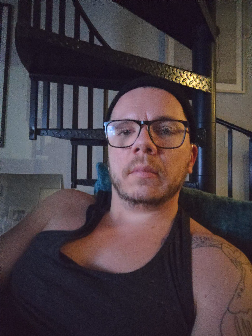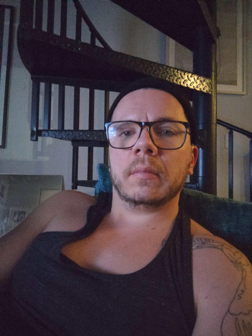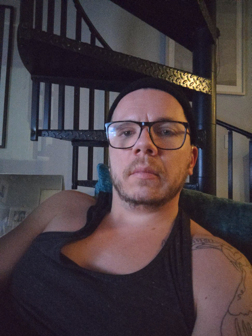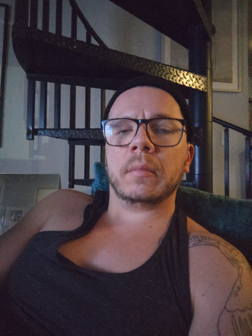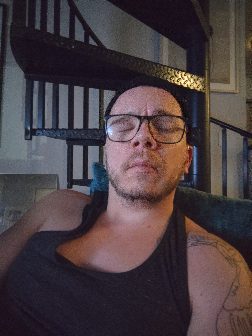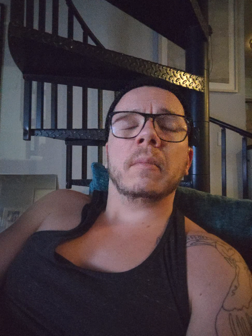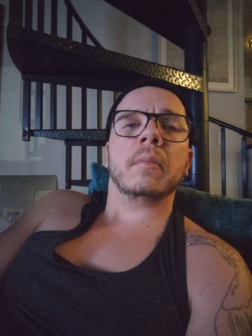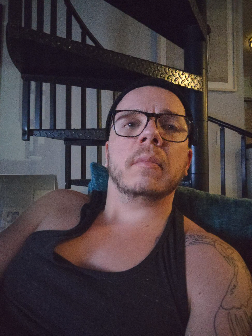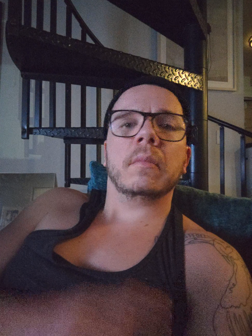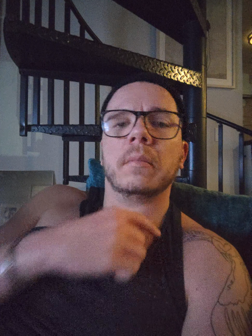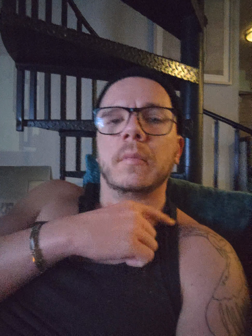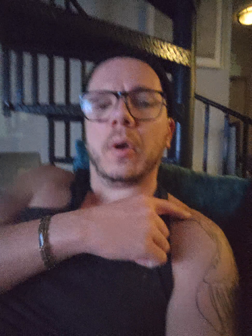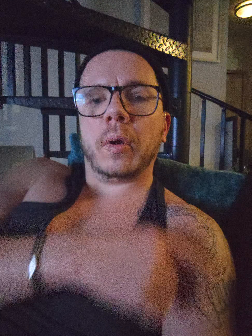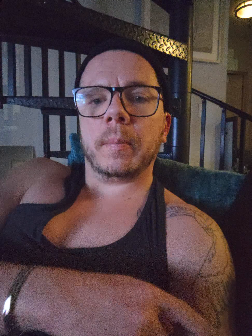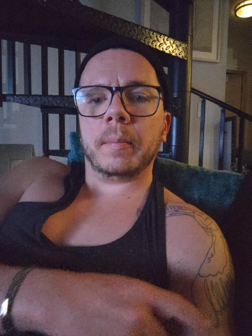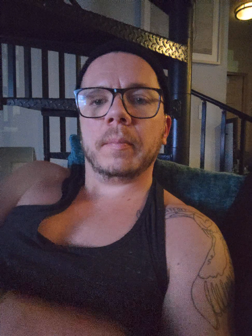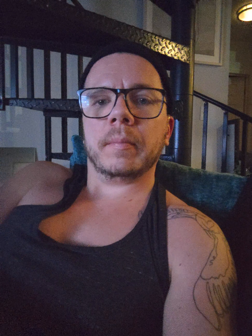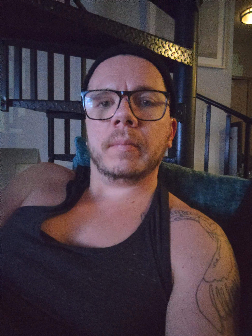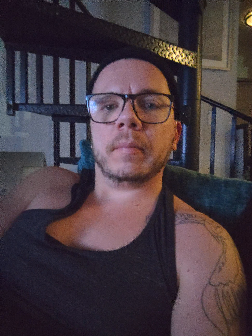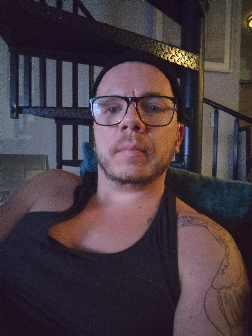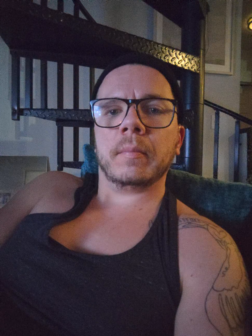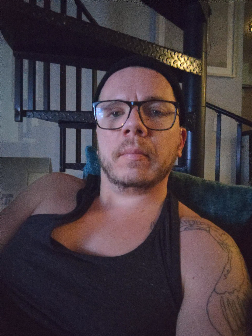arm